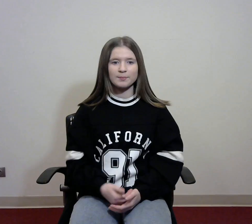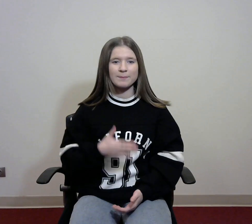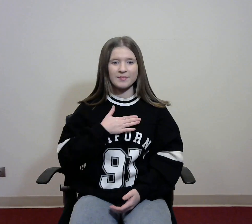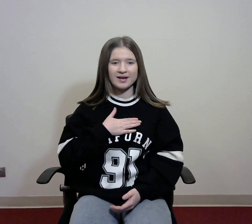mən